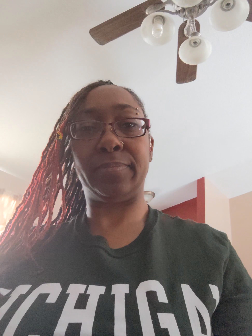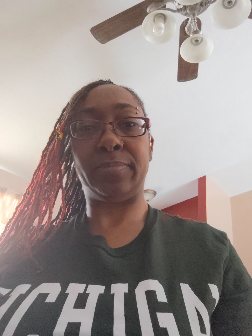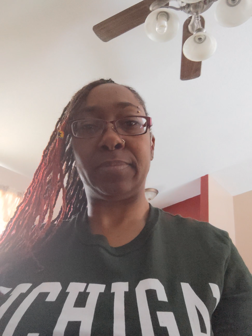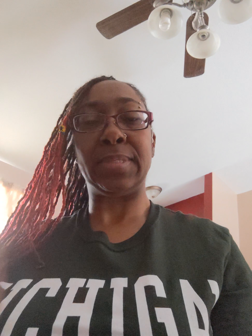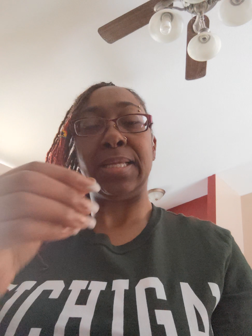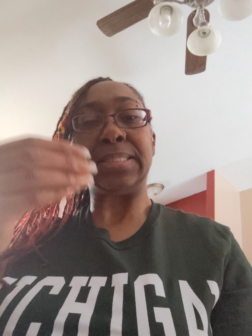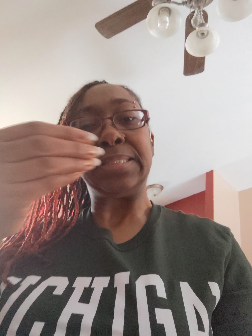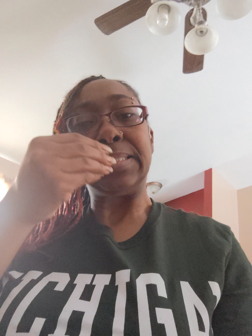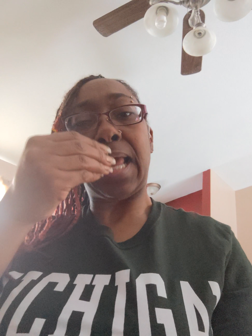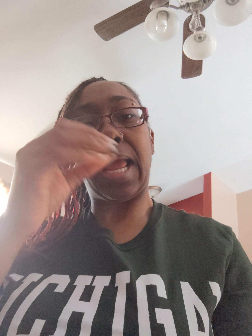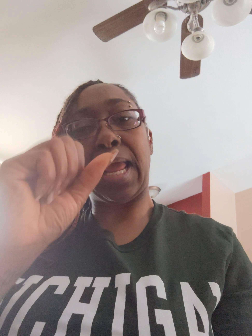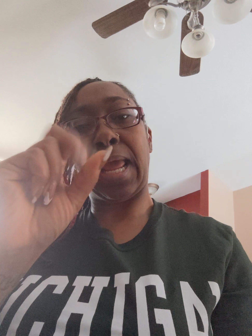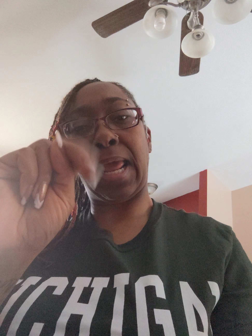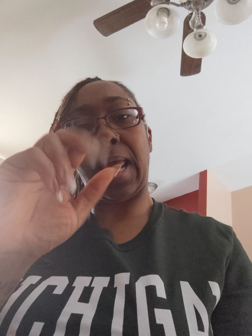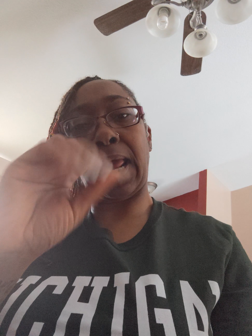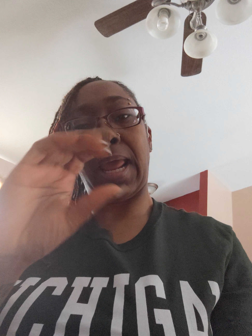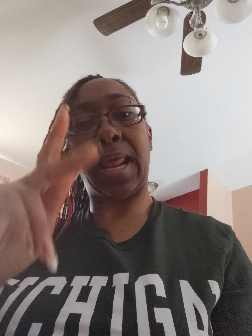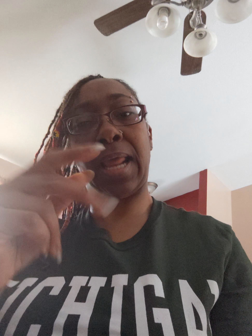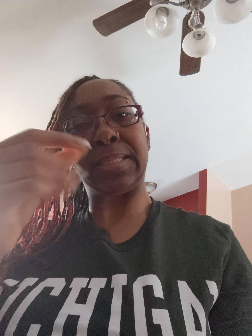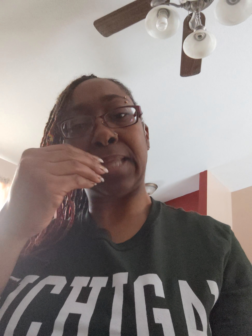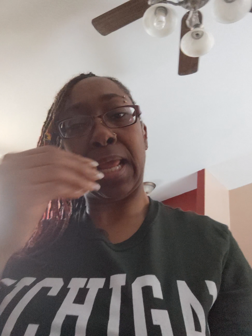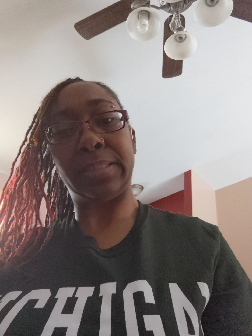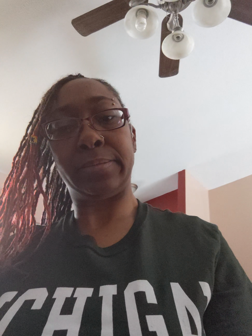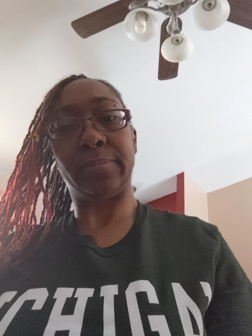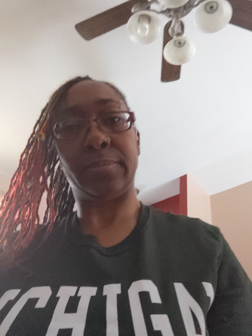snack